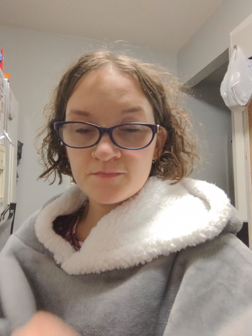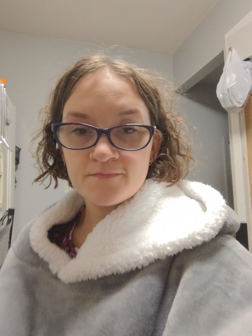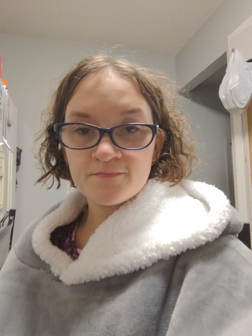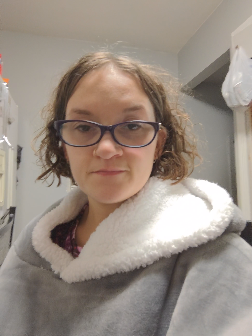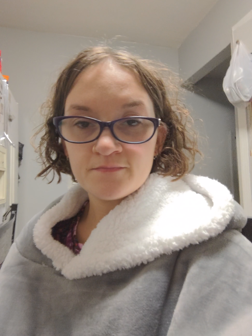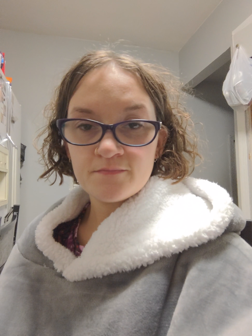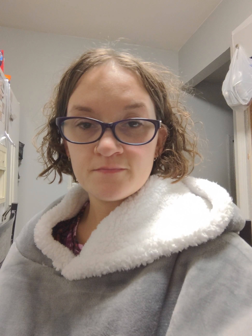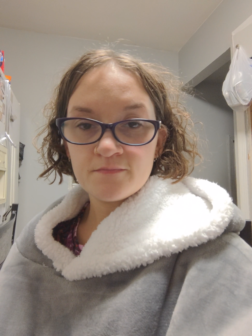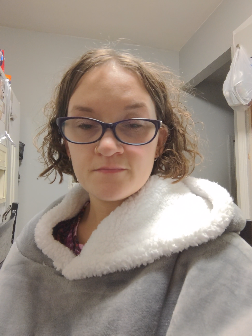mouse